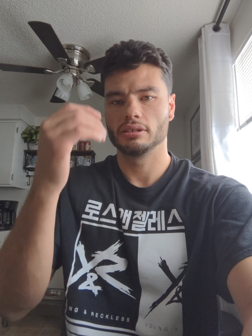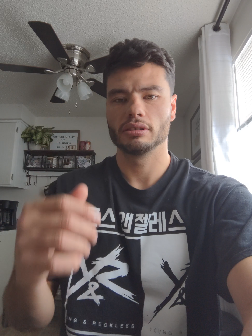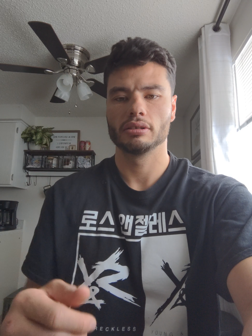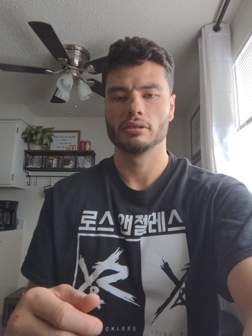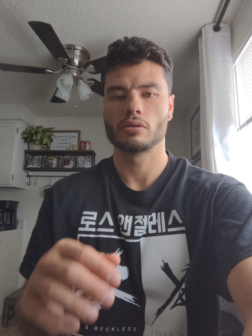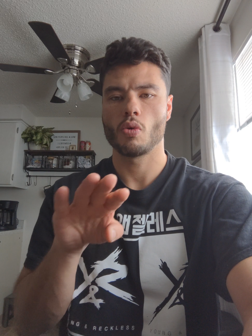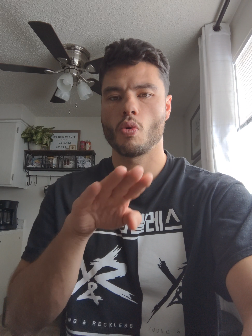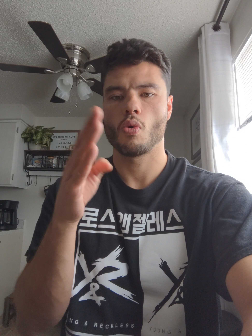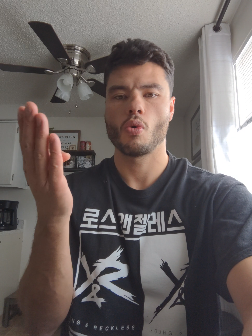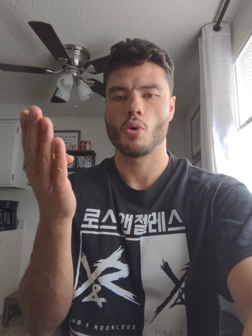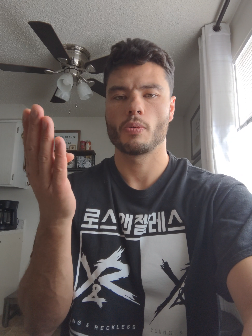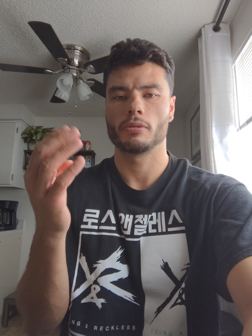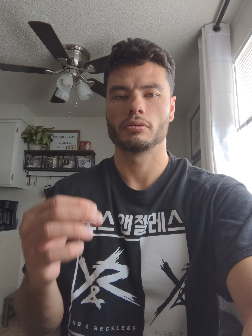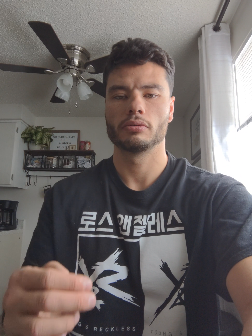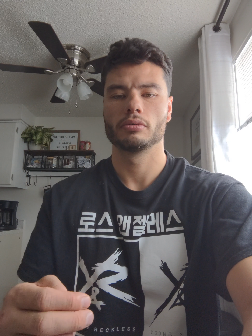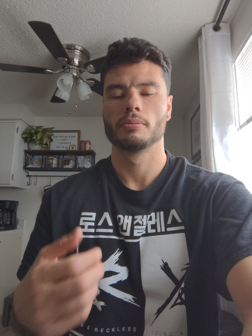open